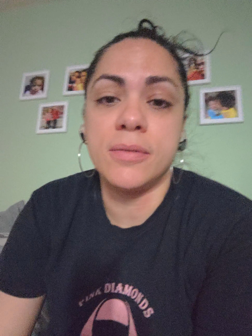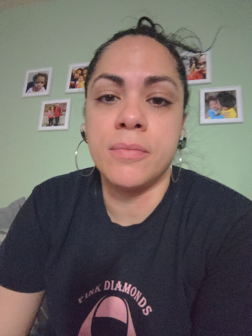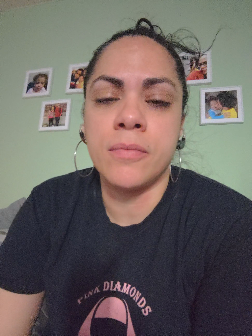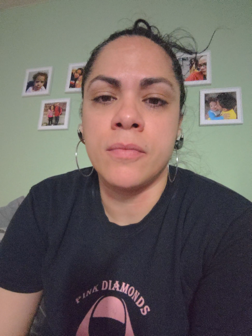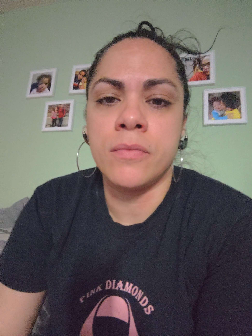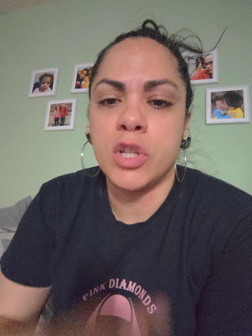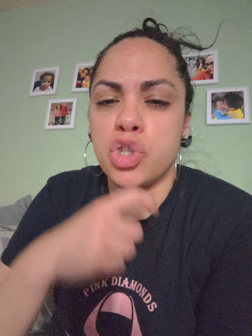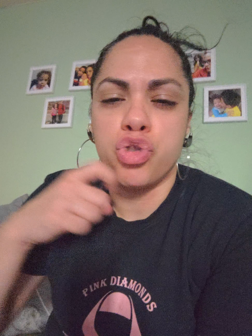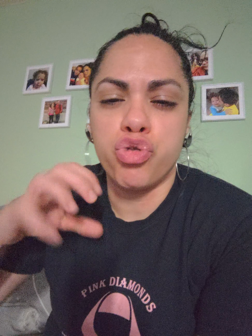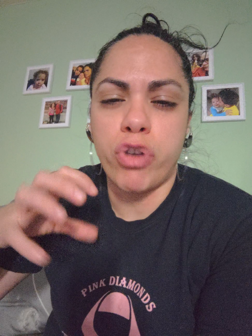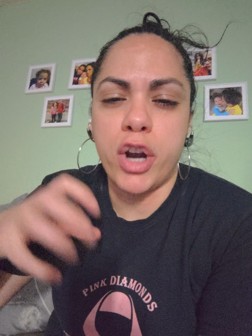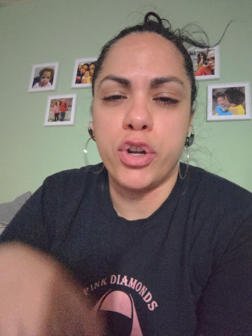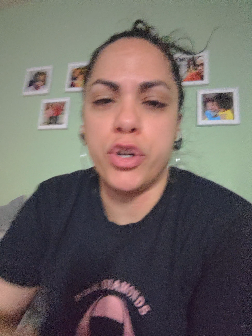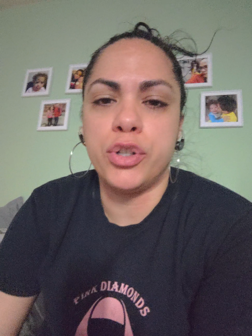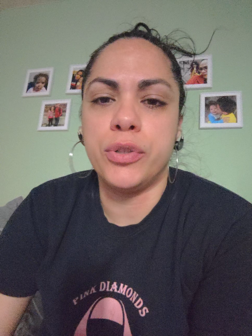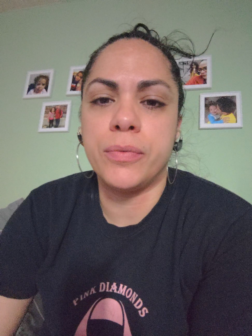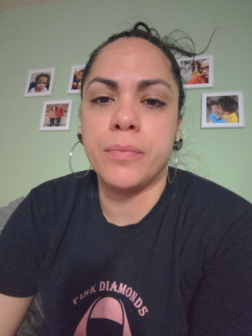dryer